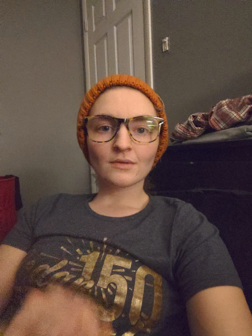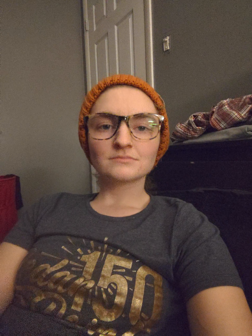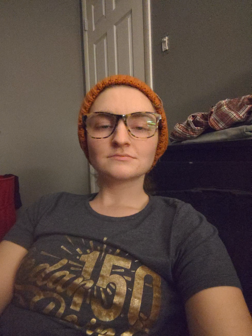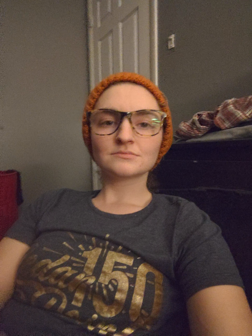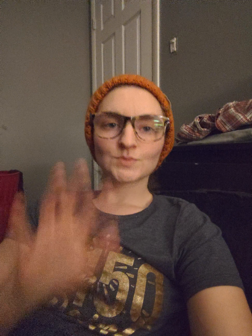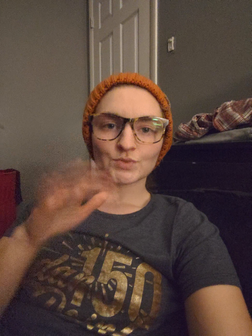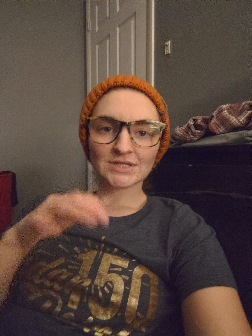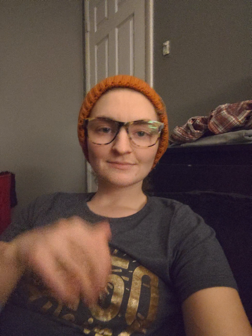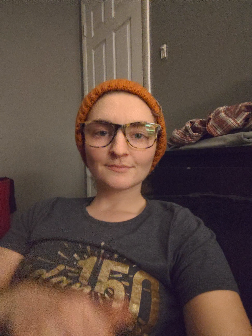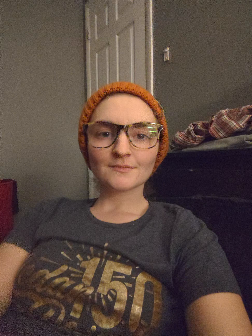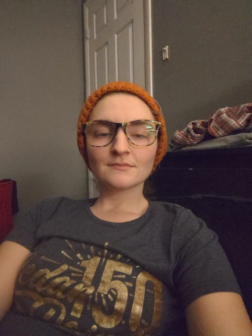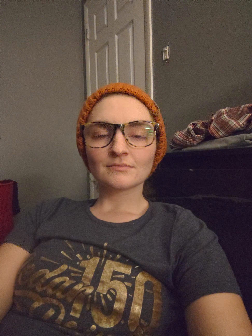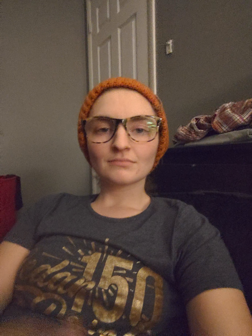rain